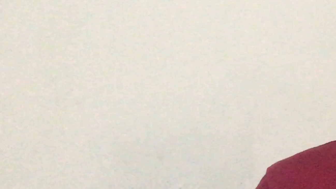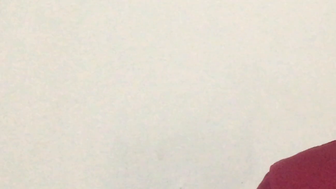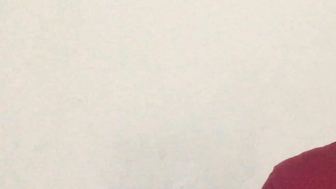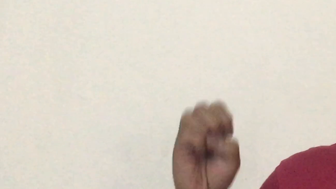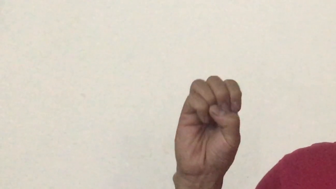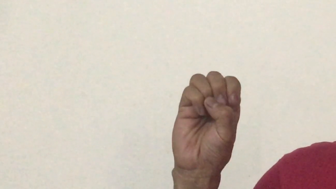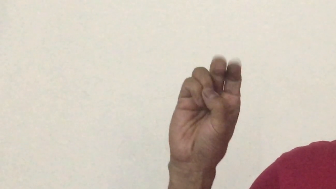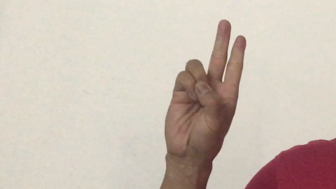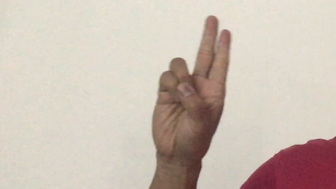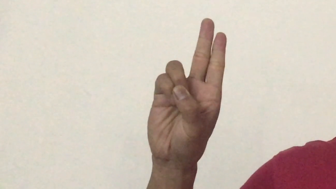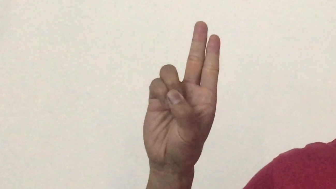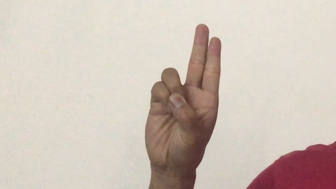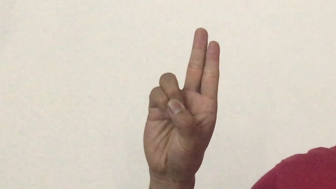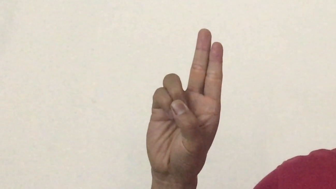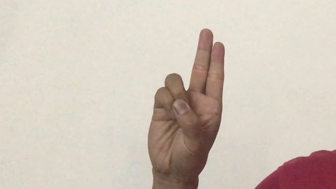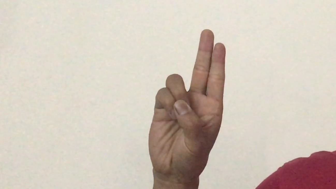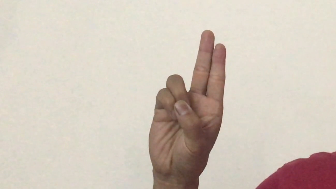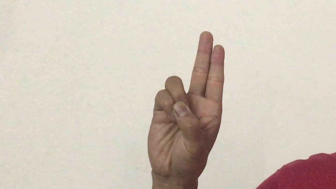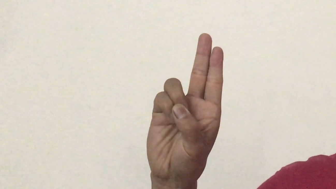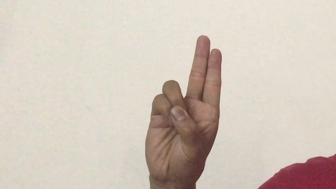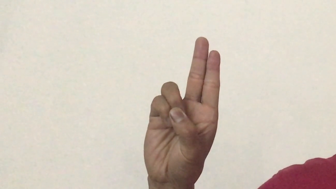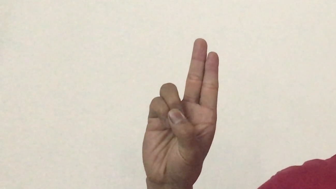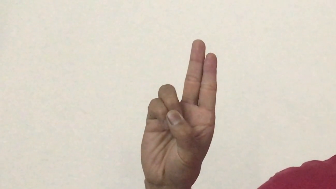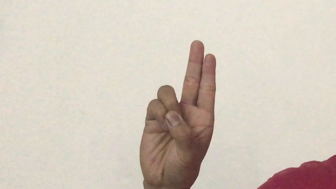भ